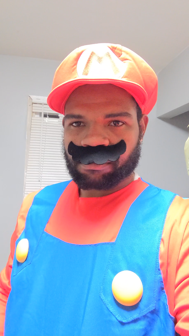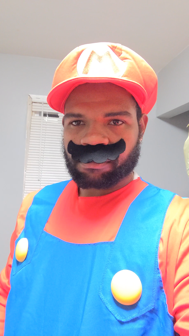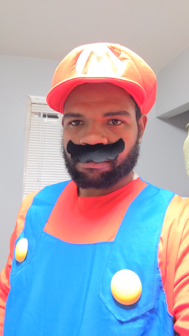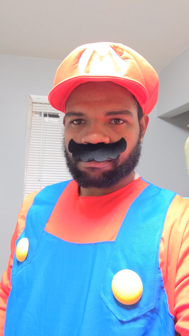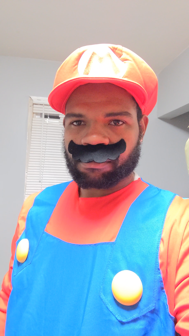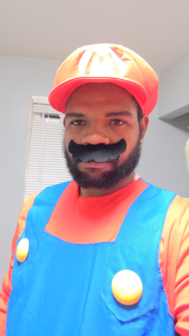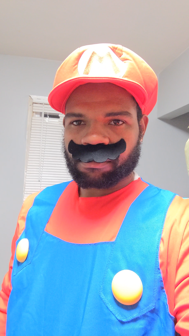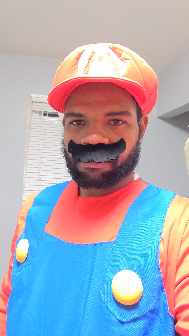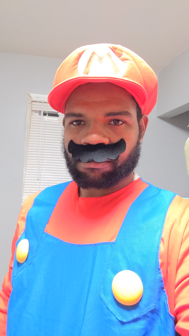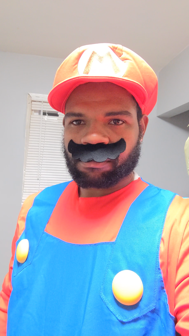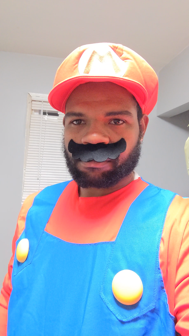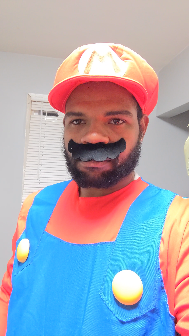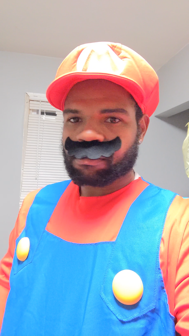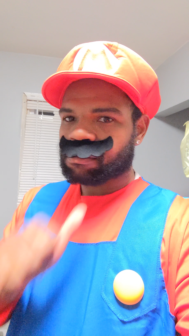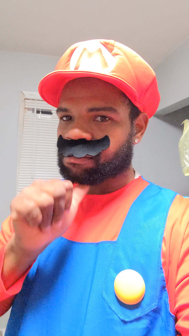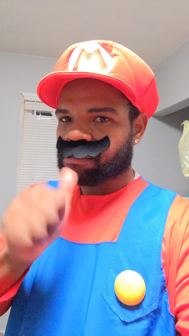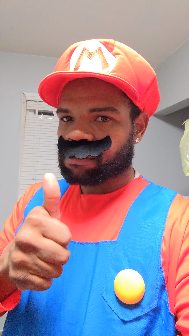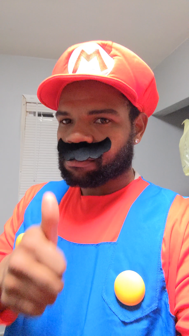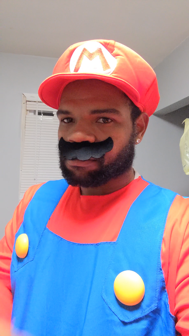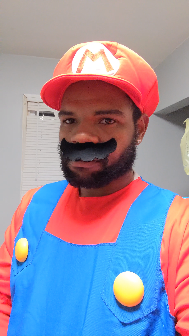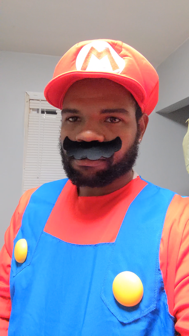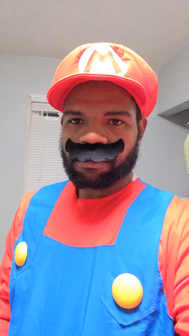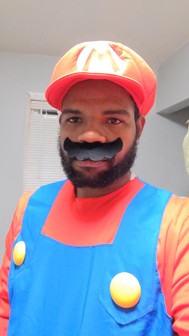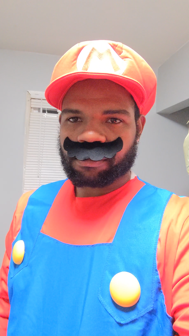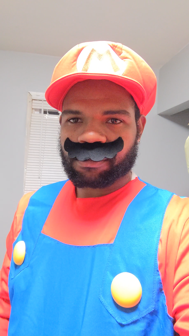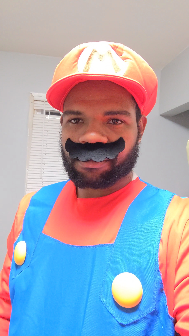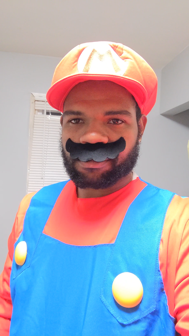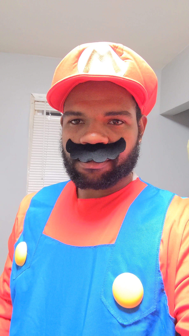don't